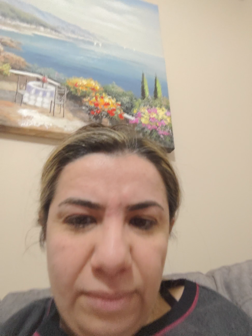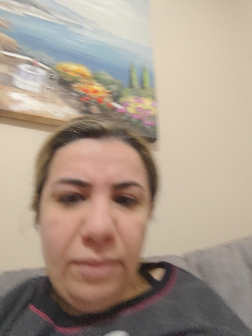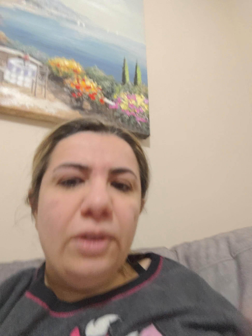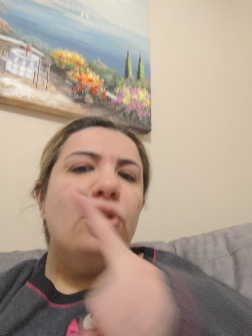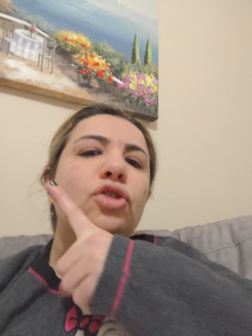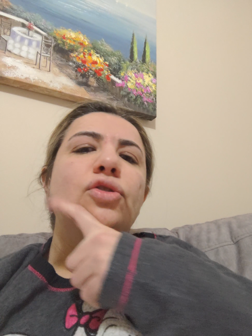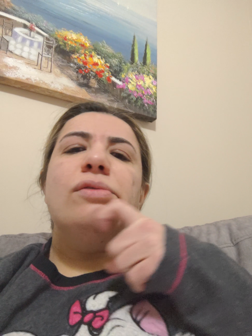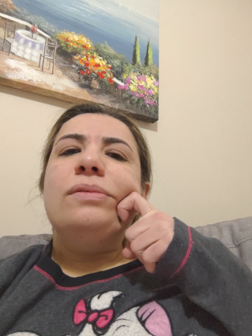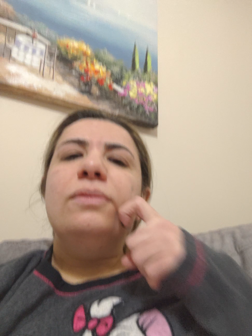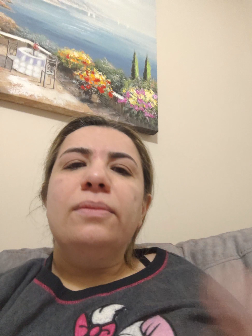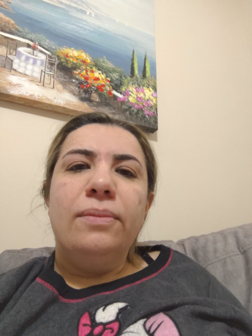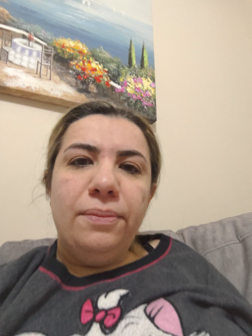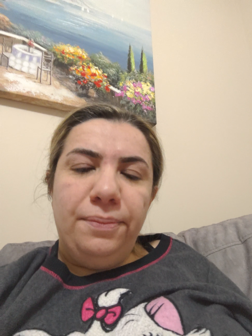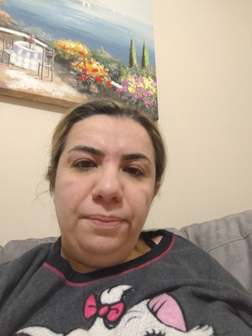dry